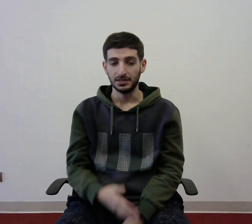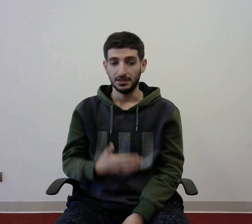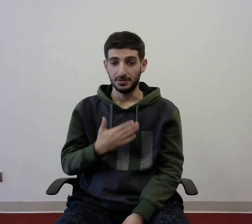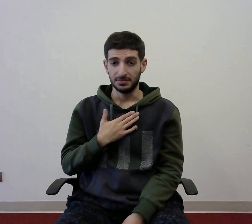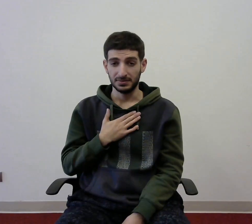mən